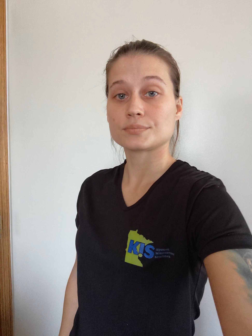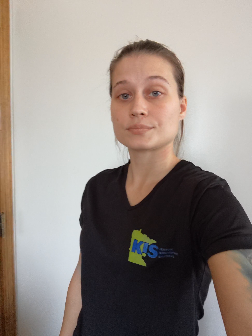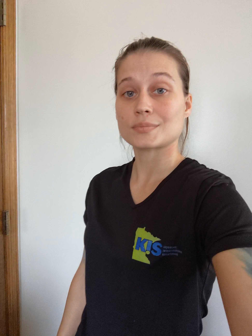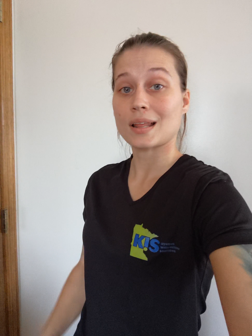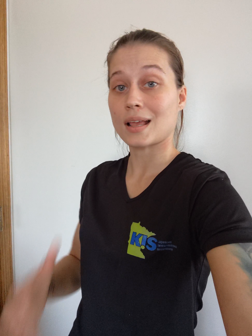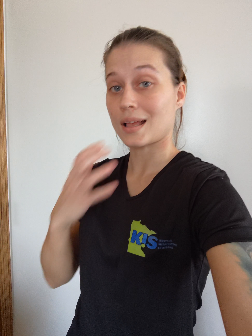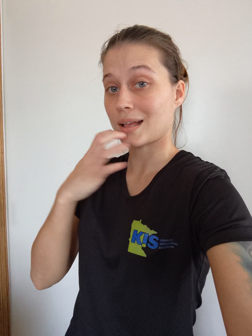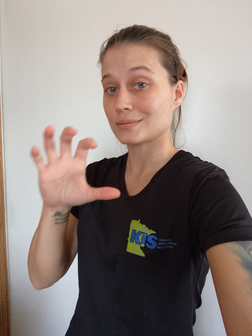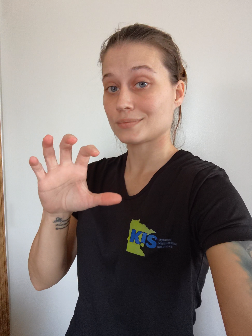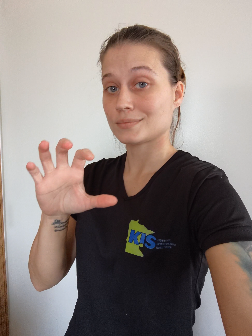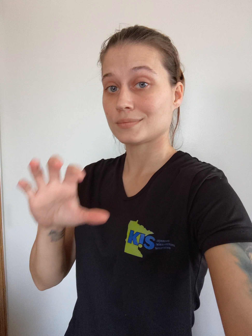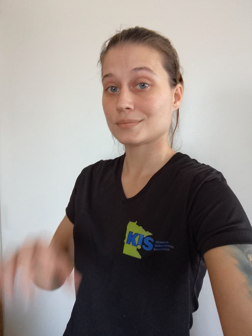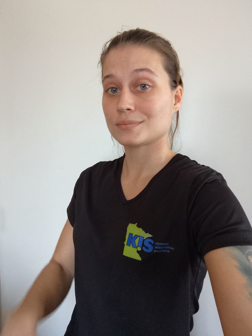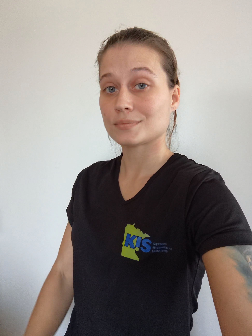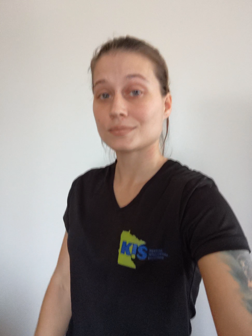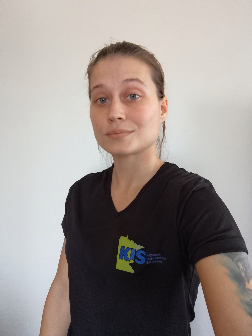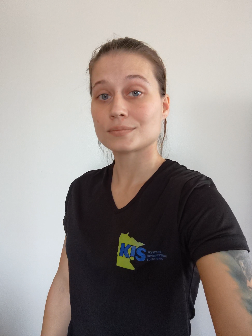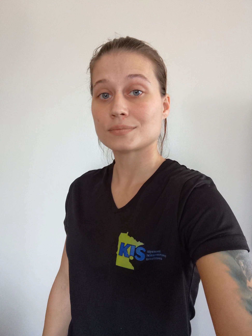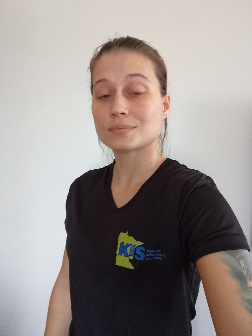hot